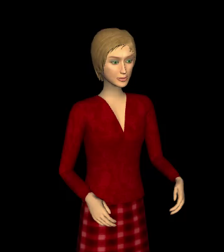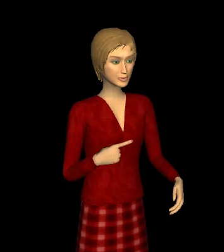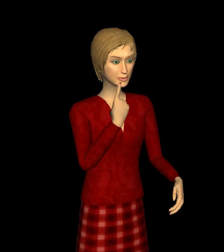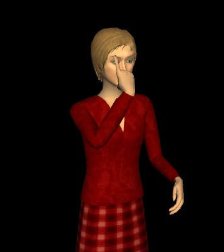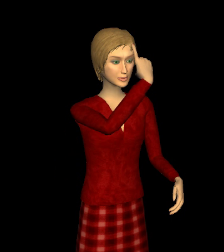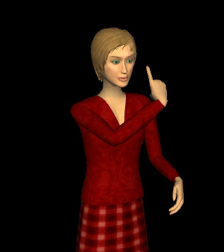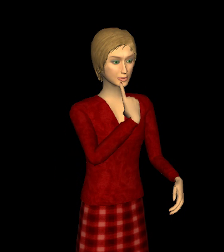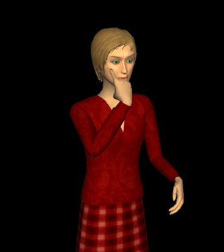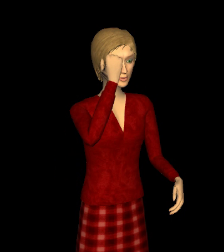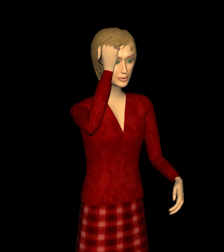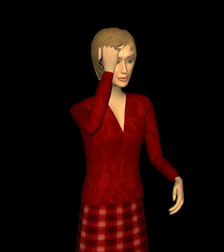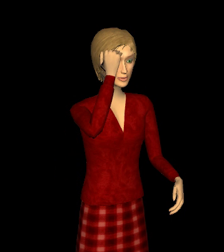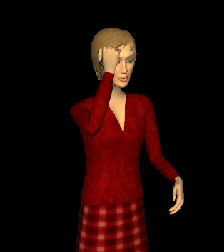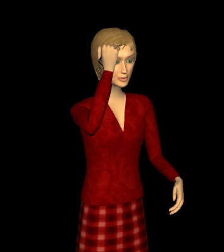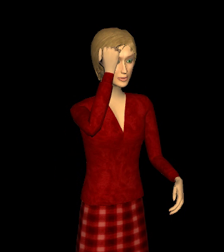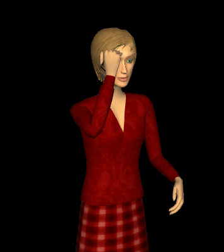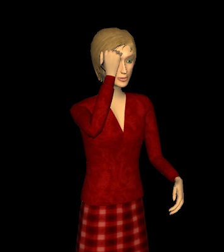رأس